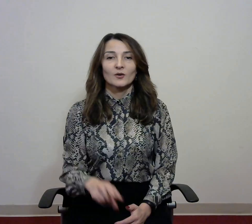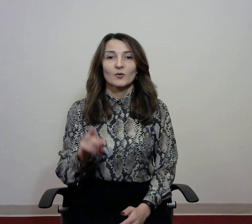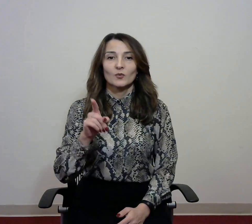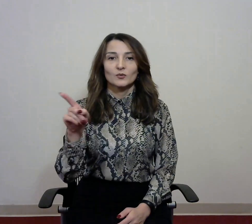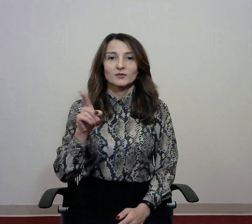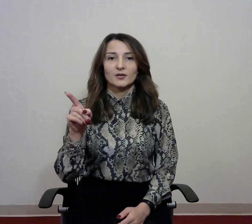onun